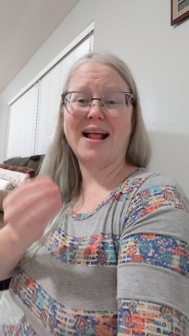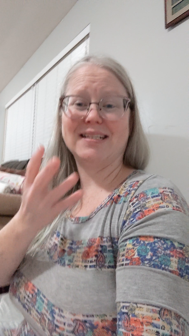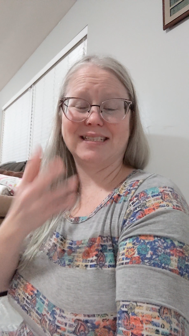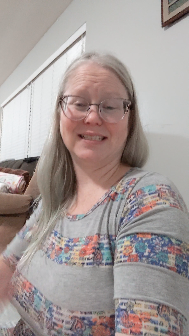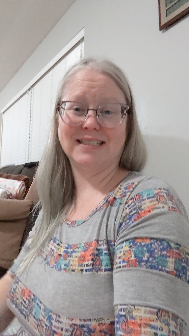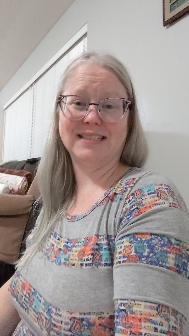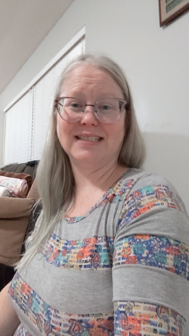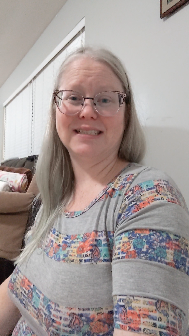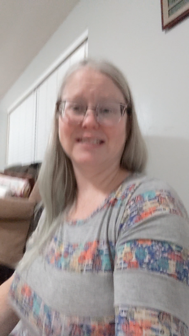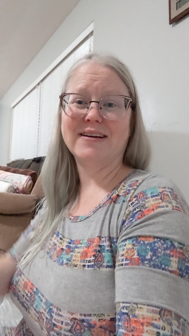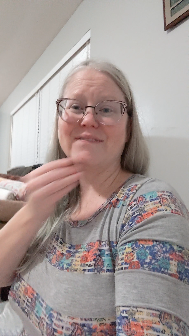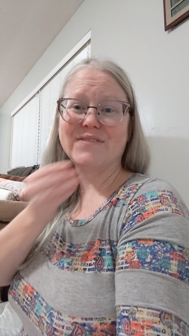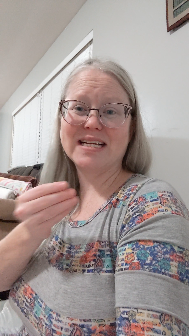feed